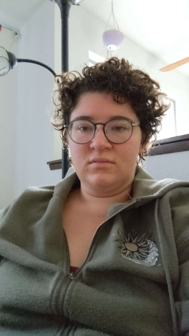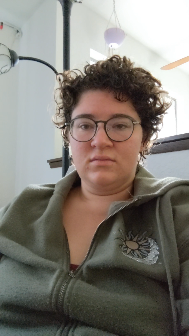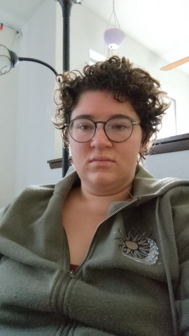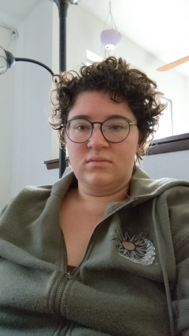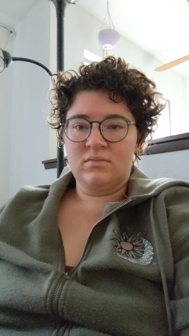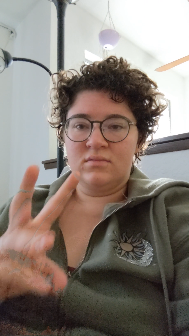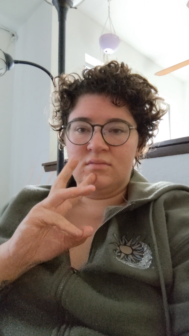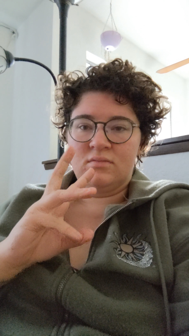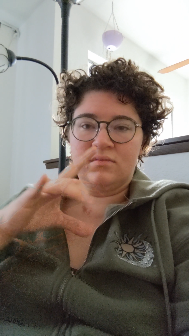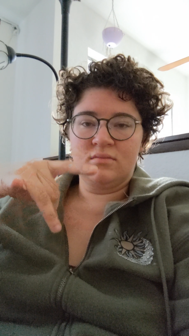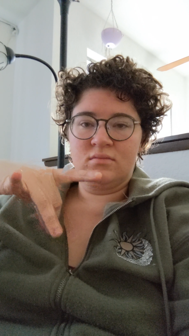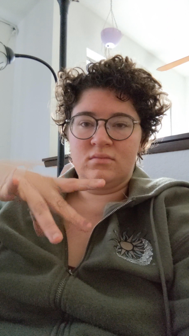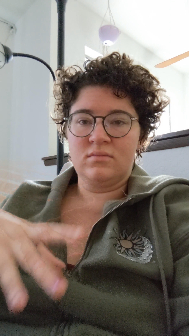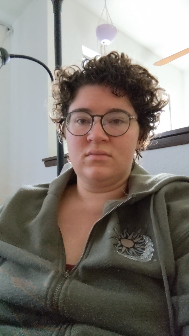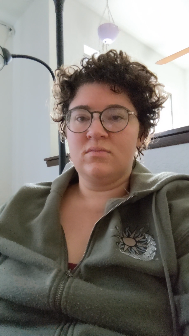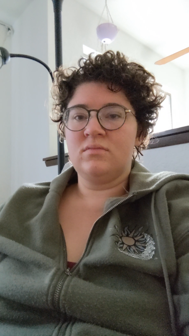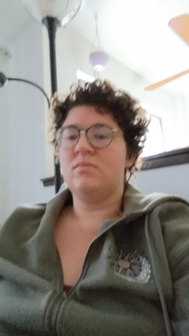melon